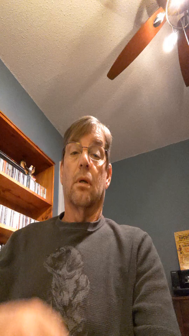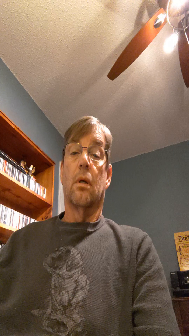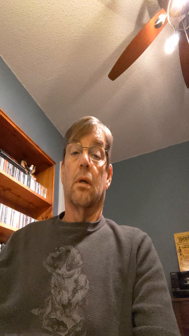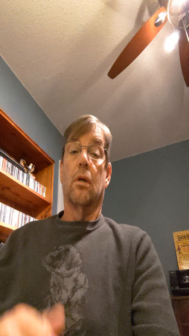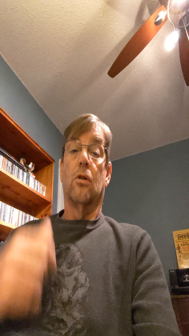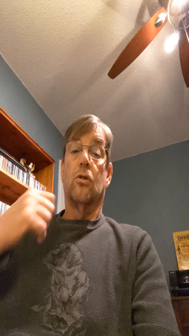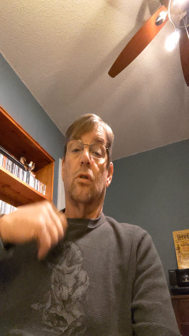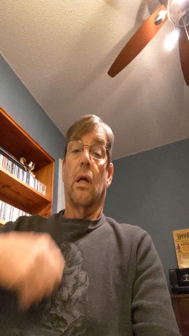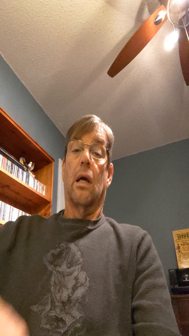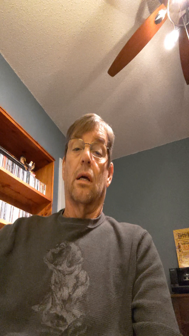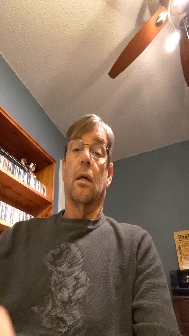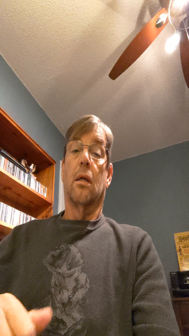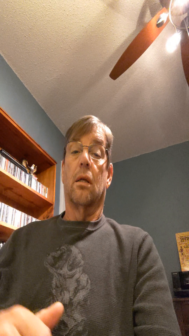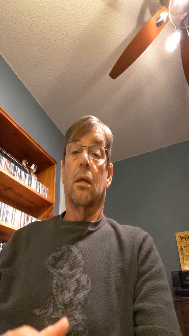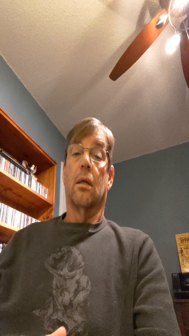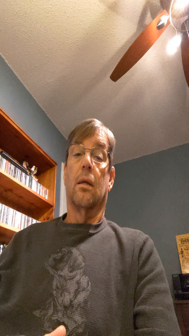jacket